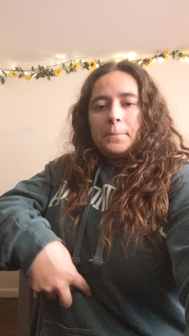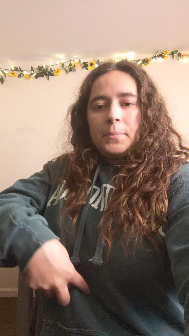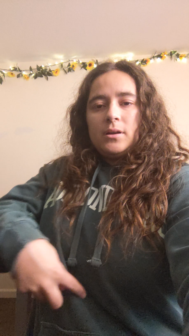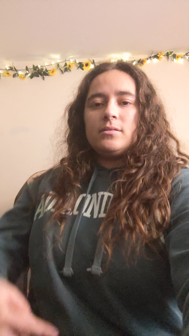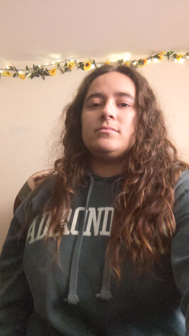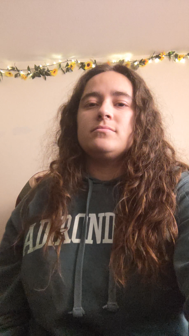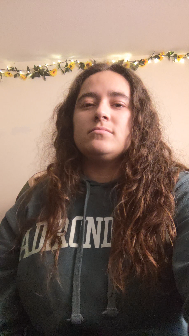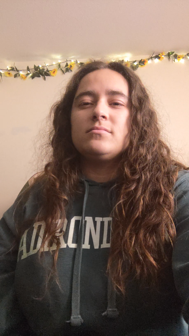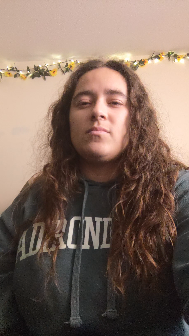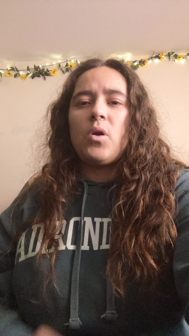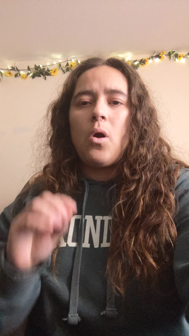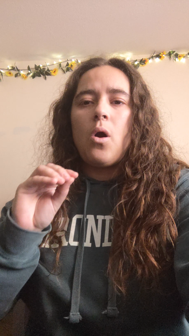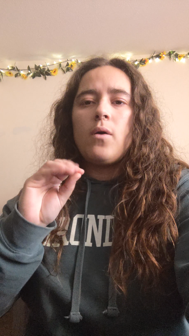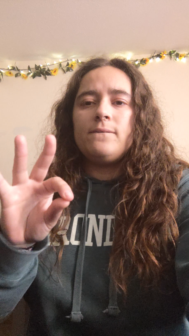of